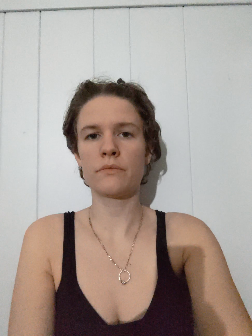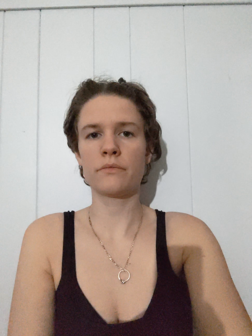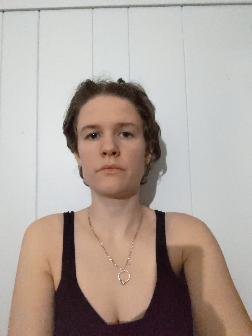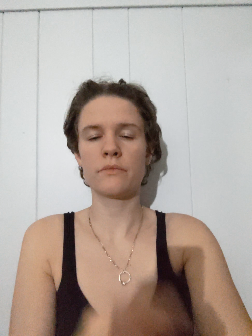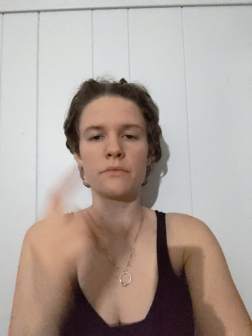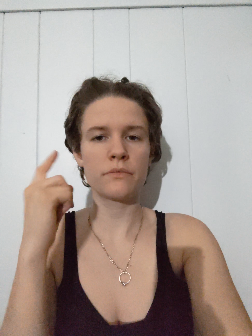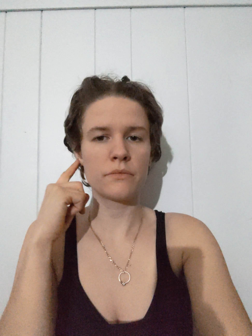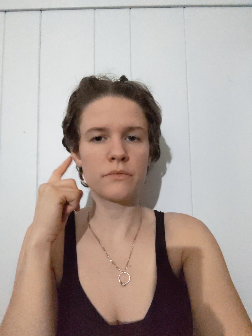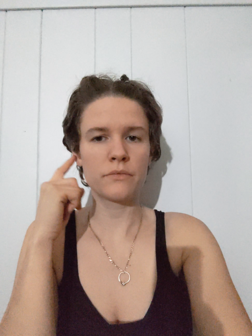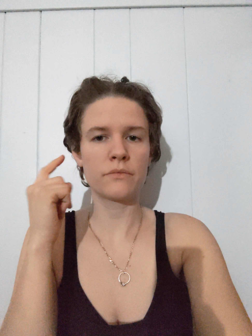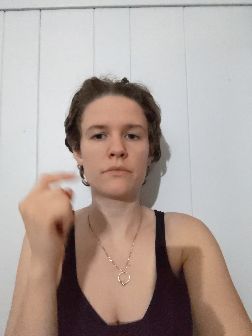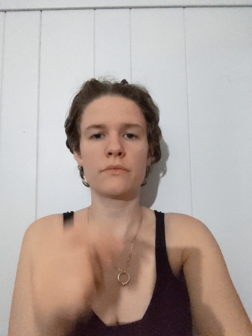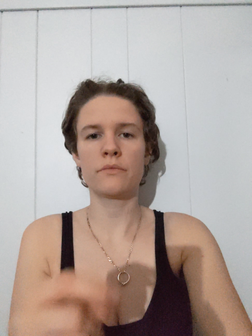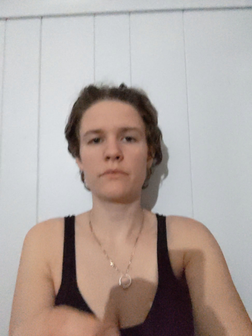ear